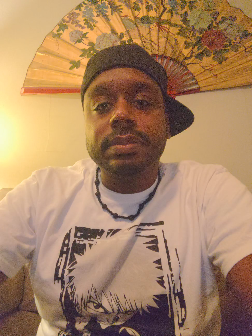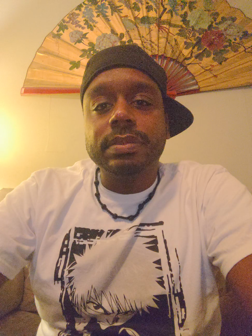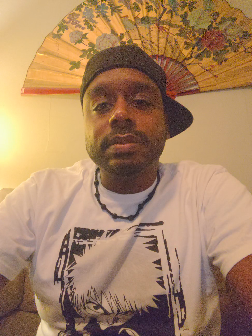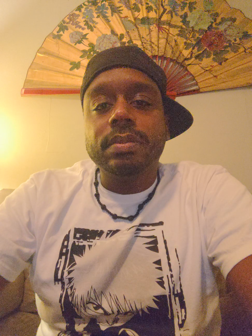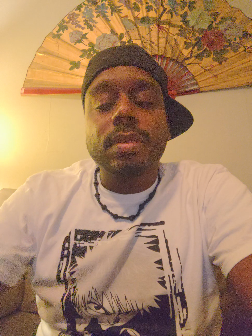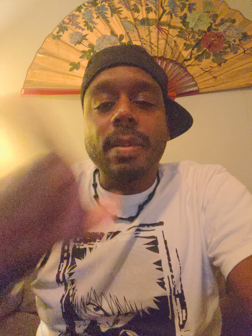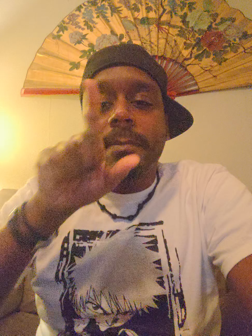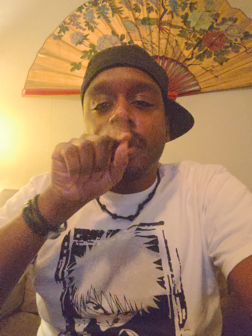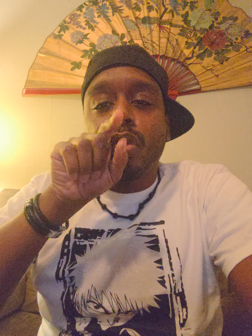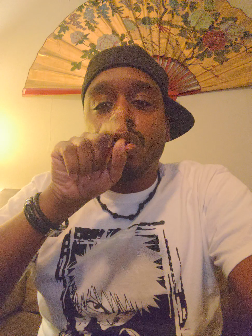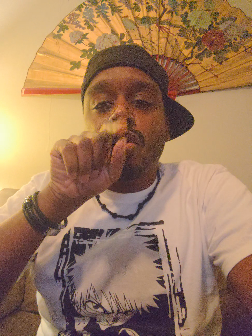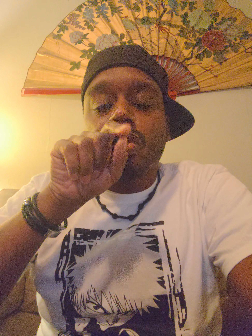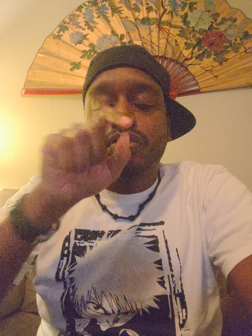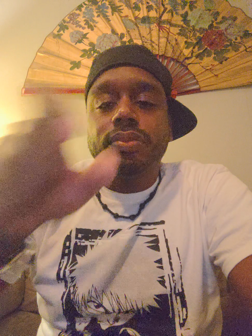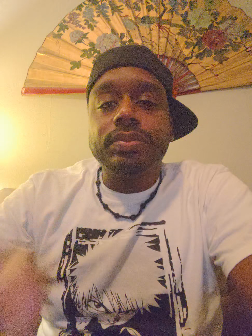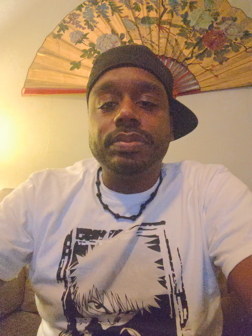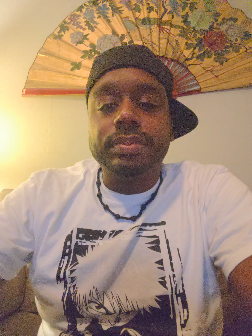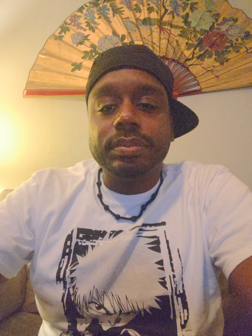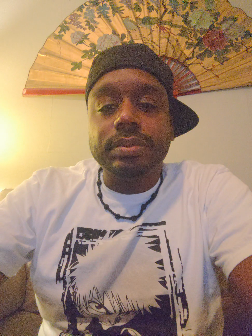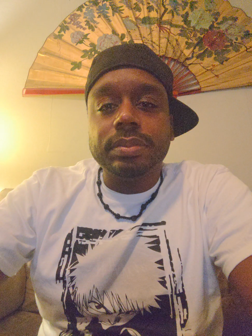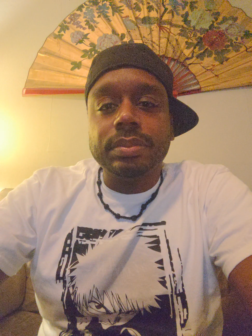bird